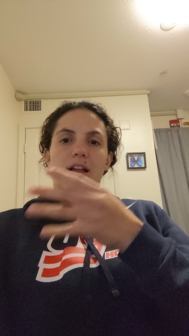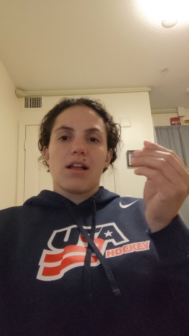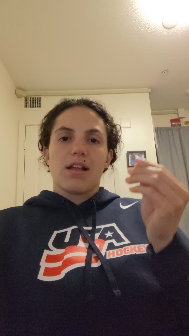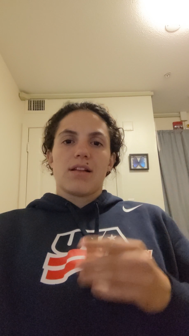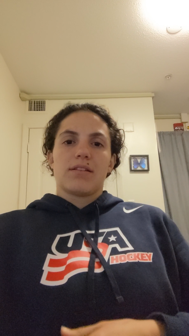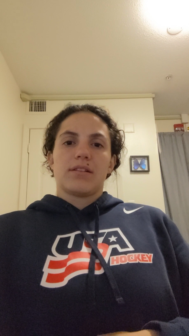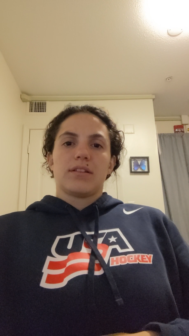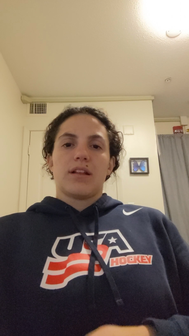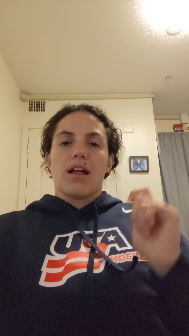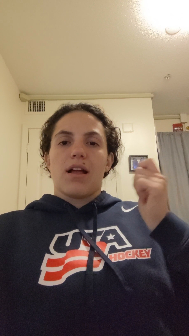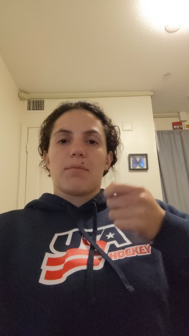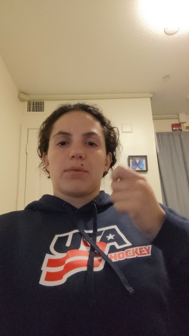hammer